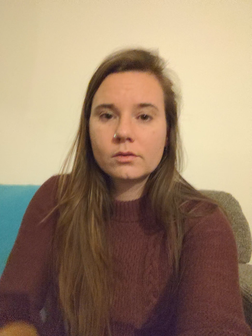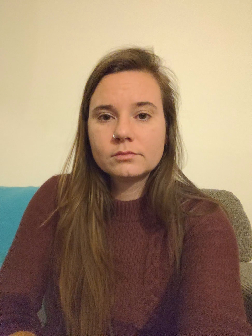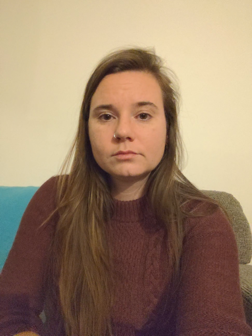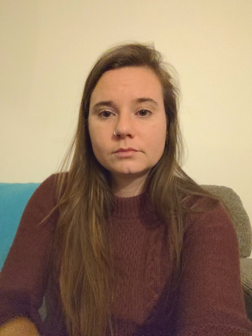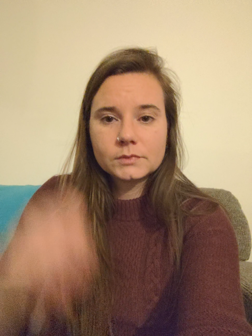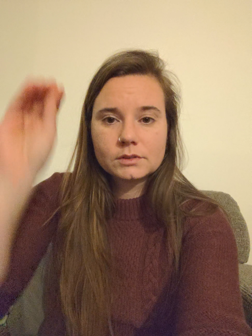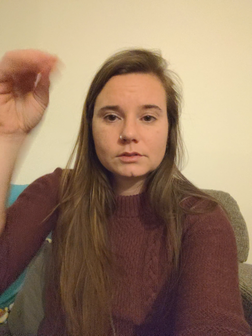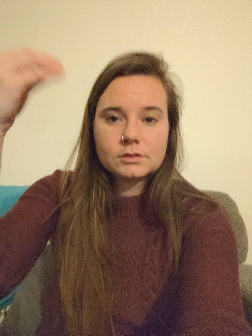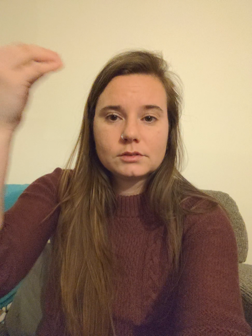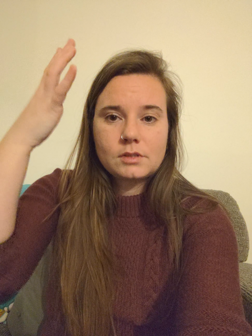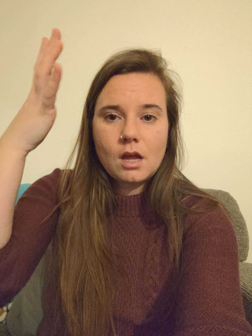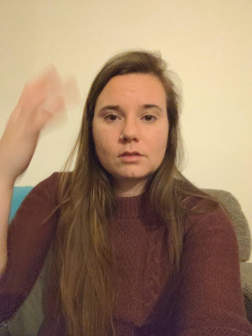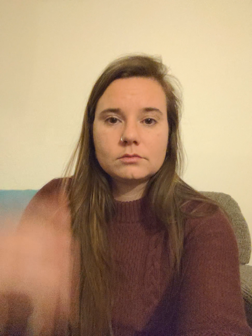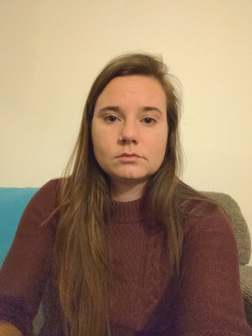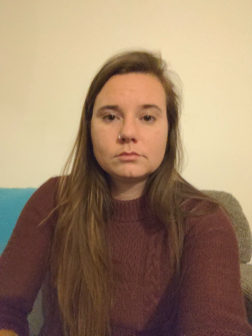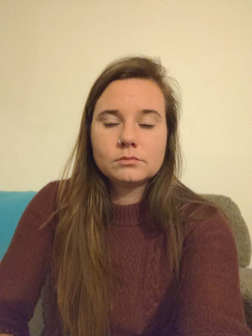sun